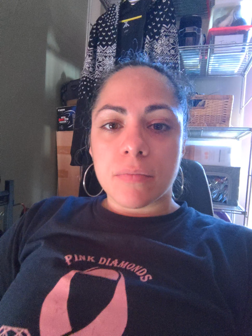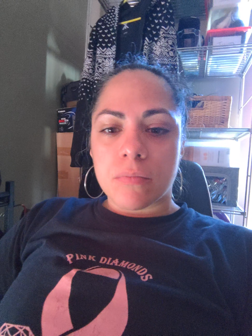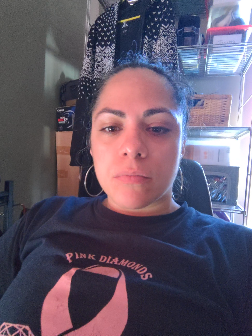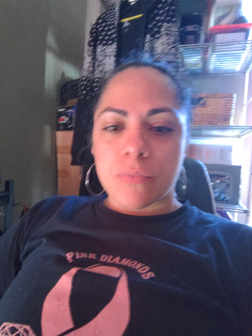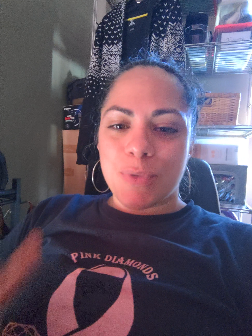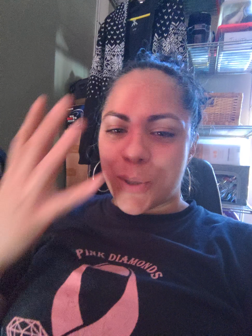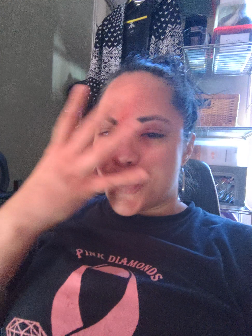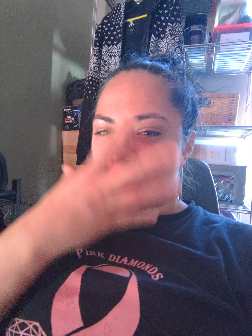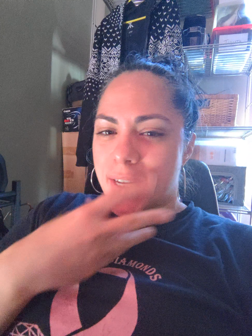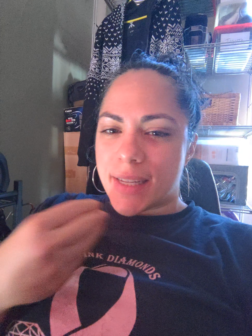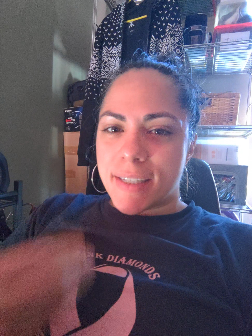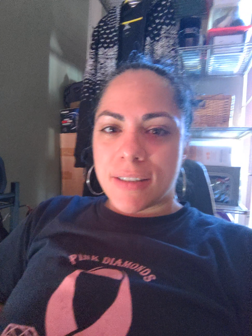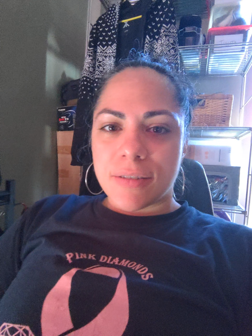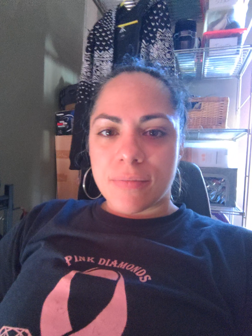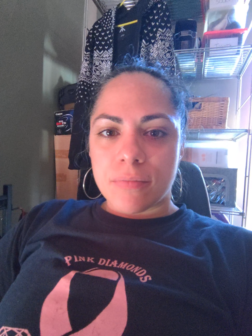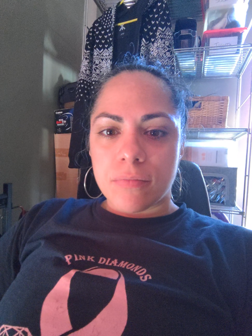pretty